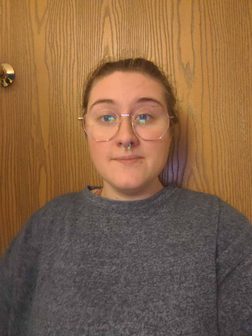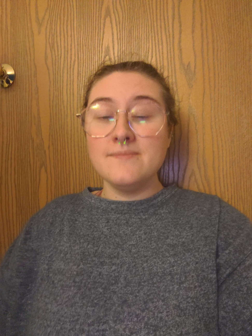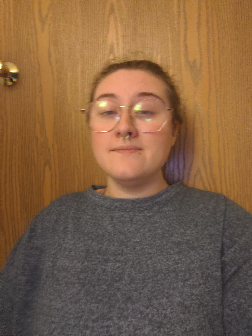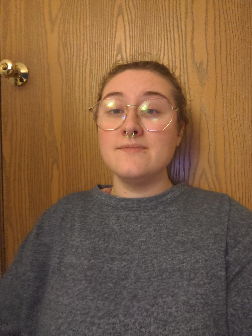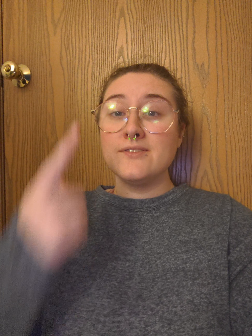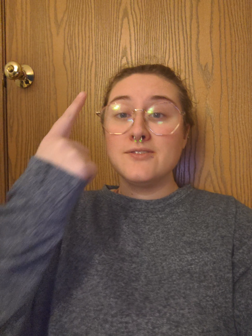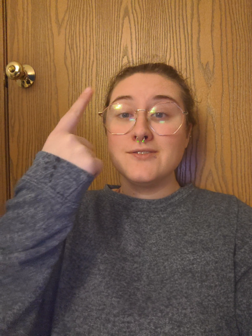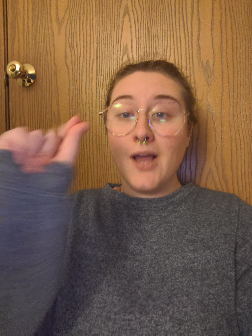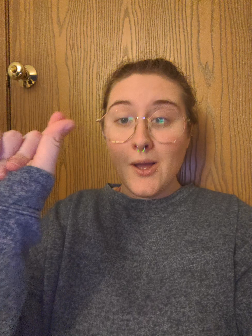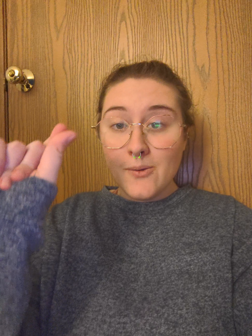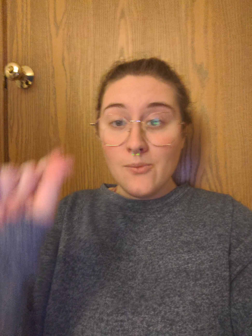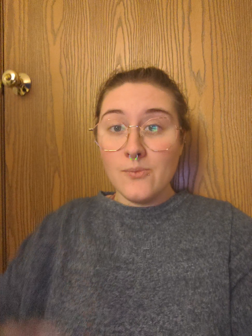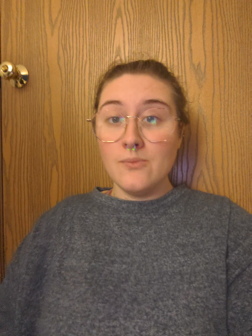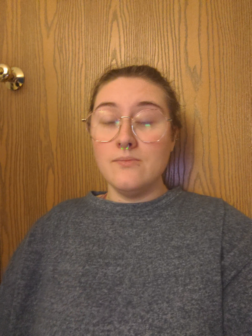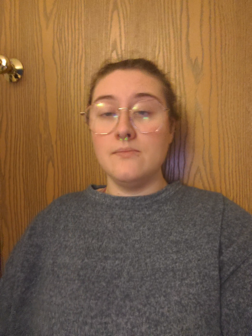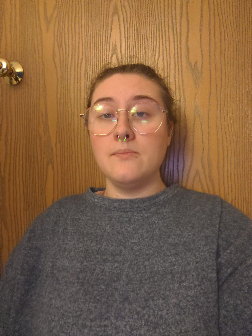go